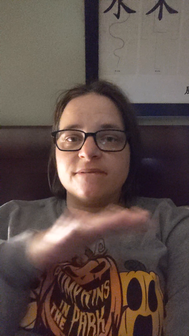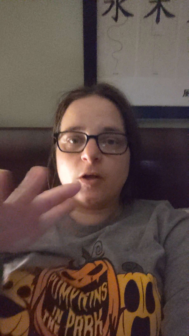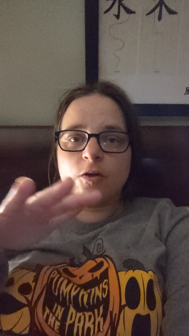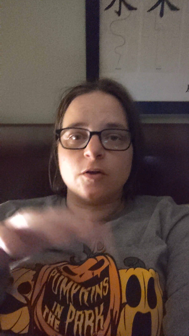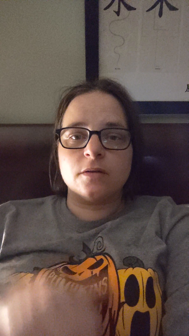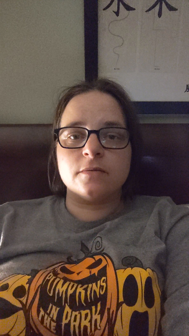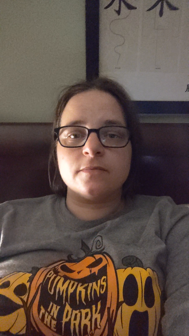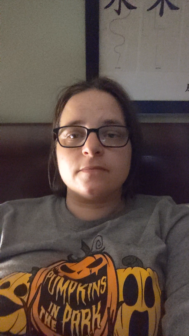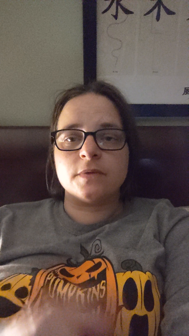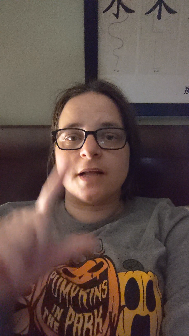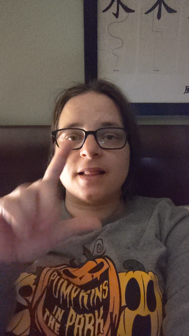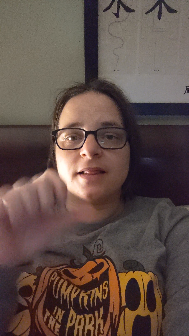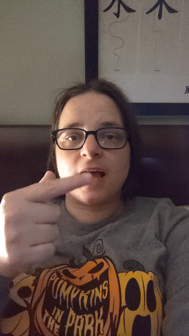leg